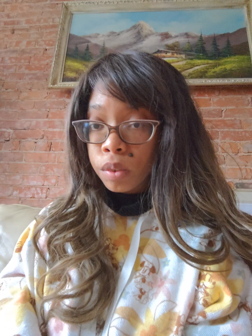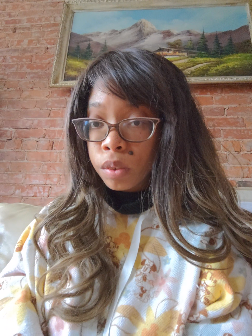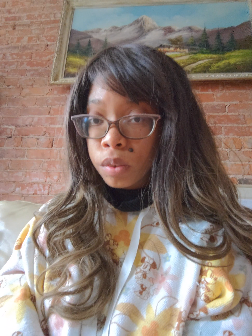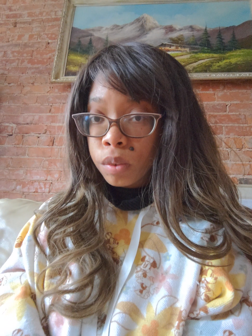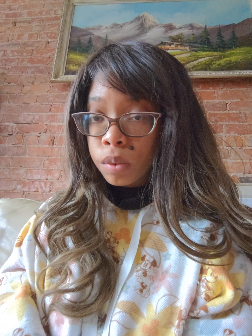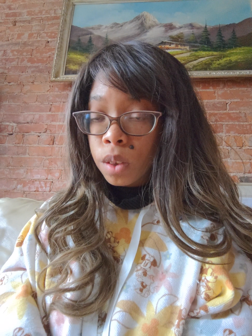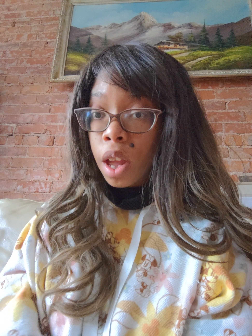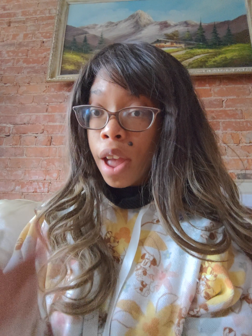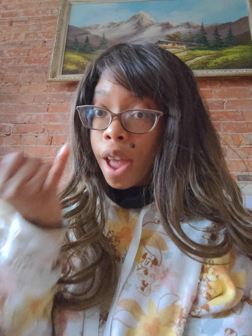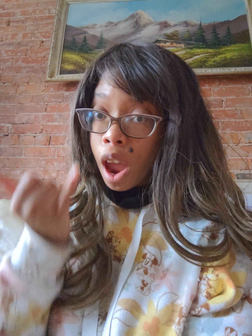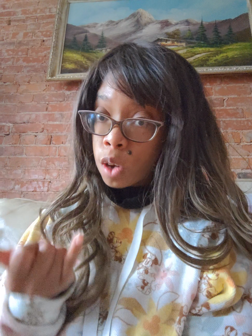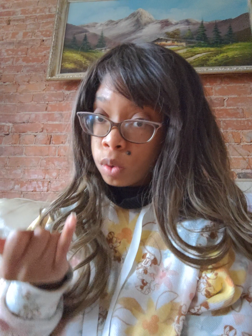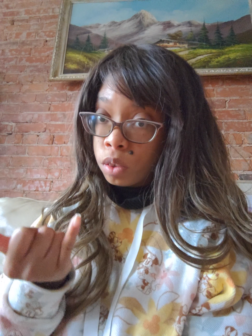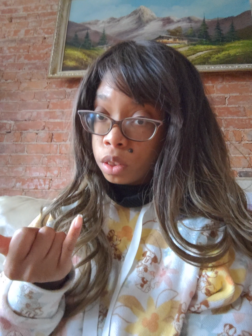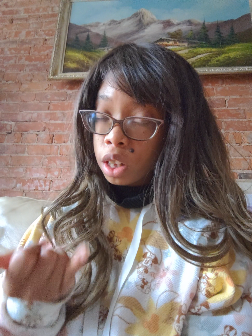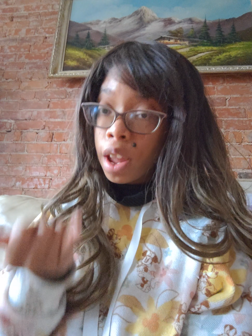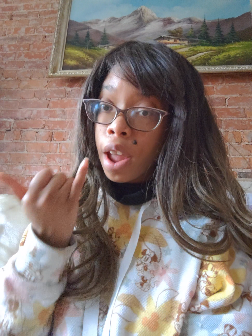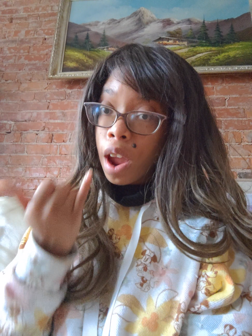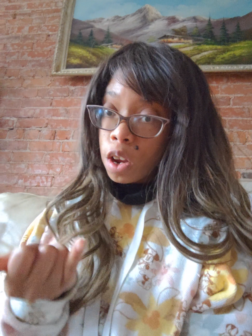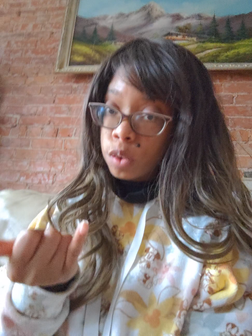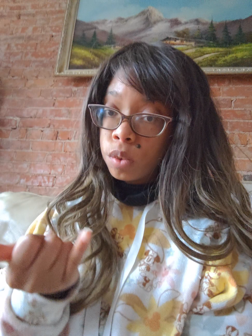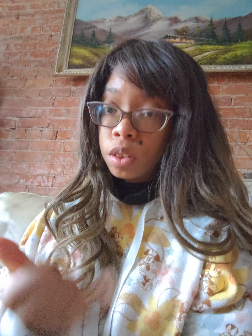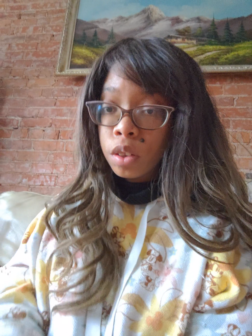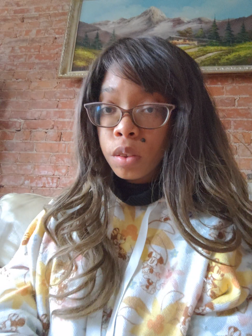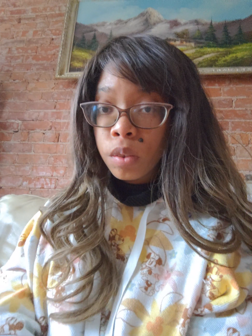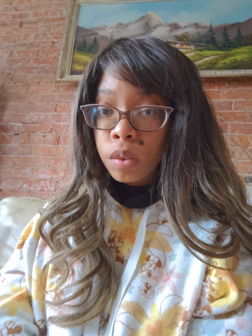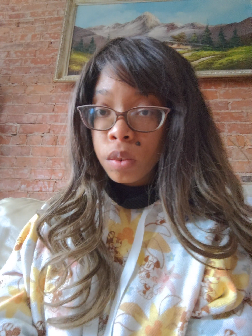now